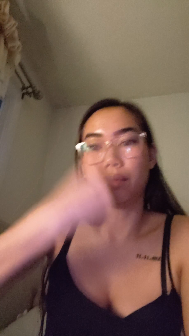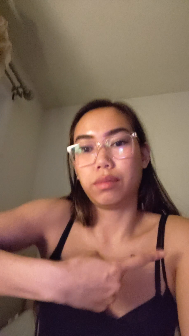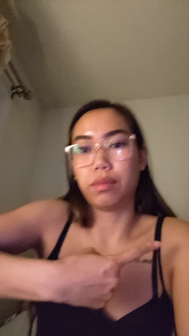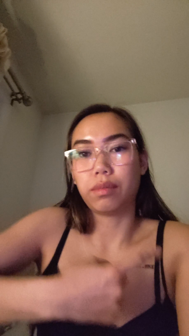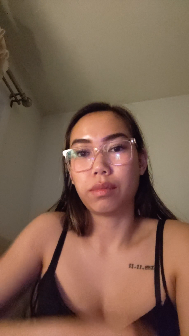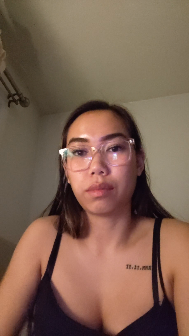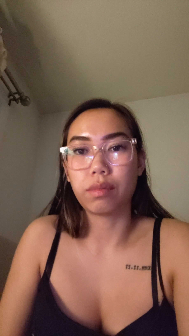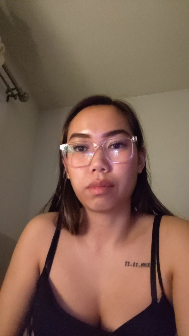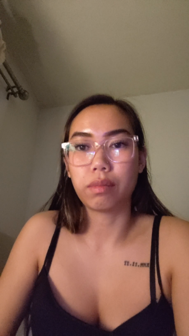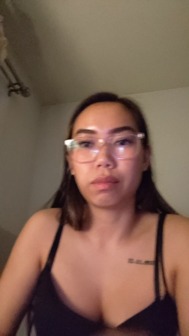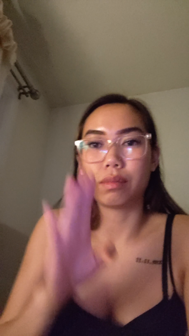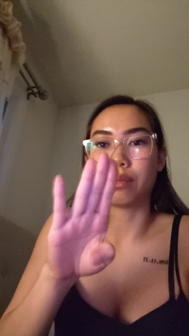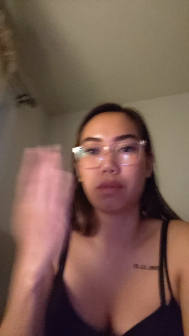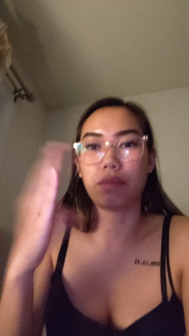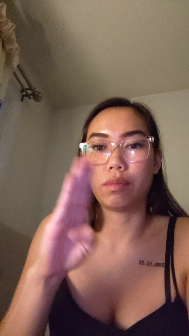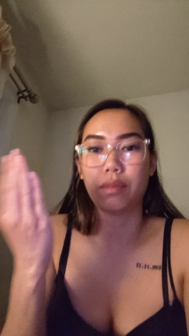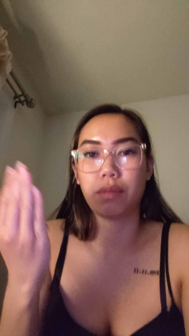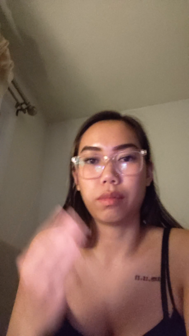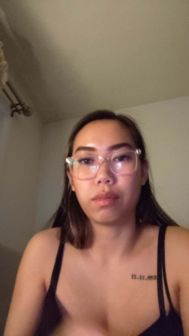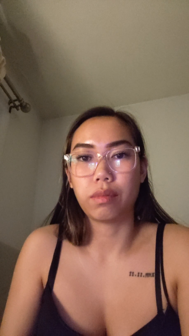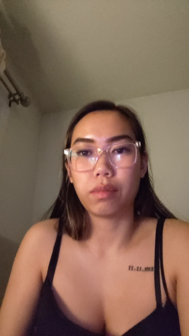door